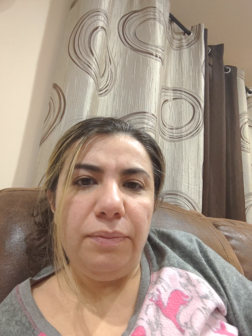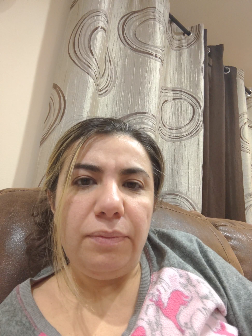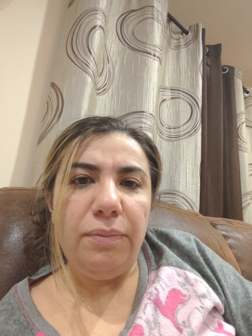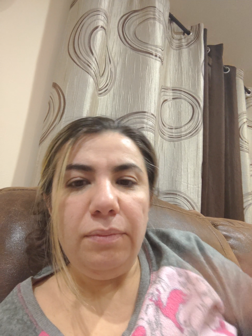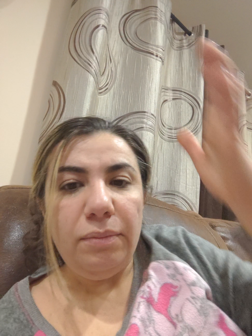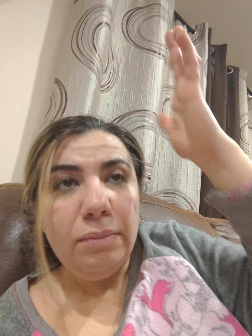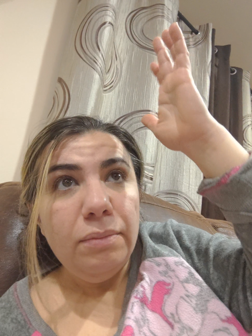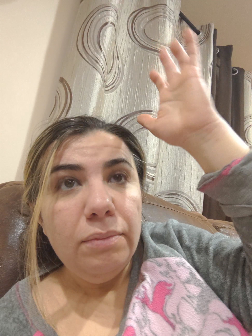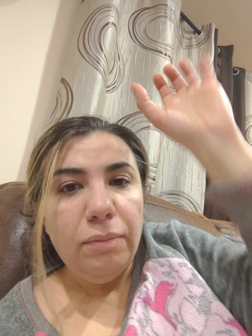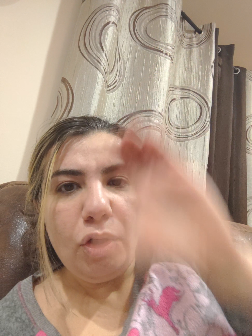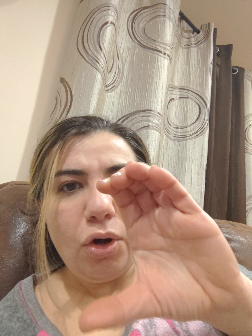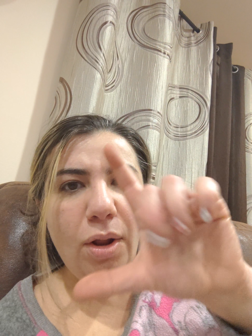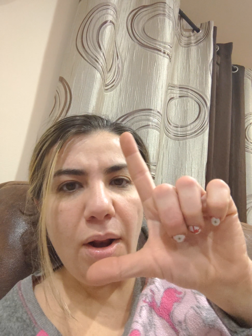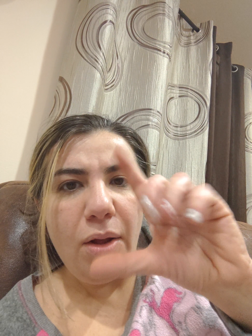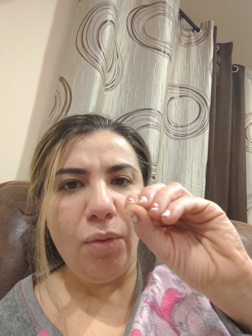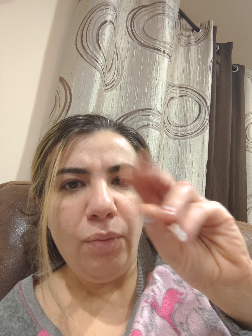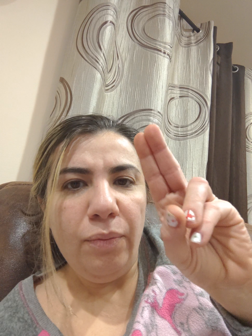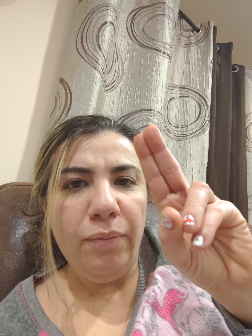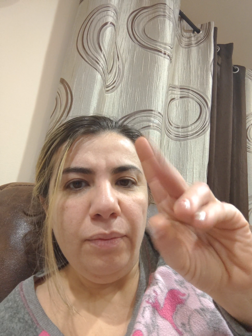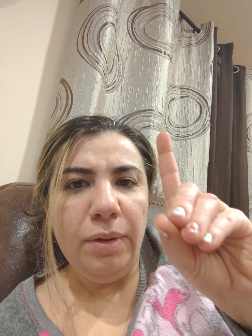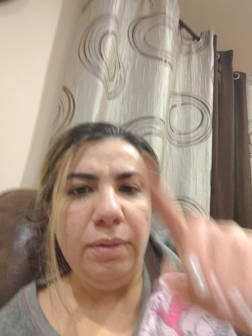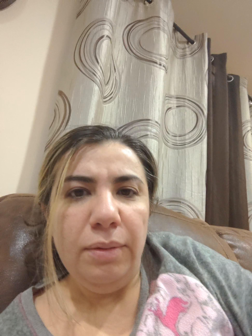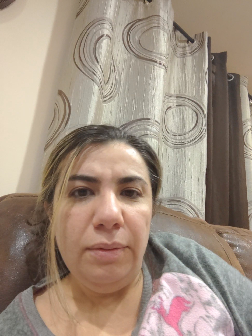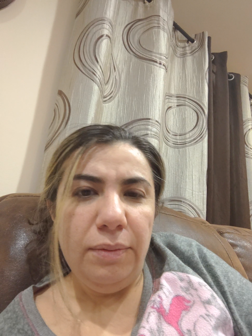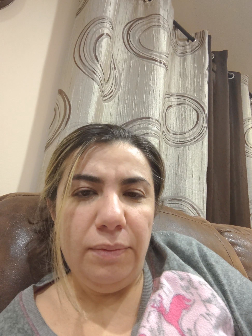cloud